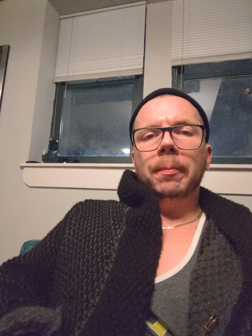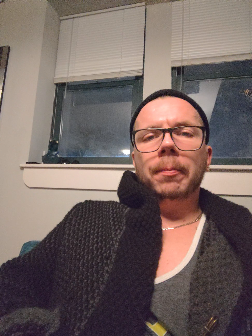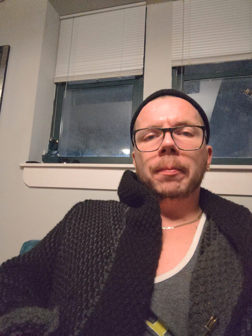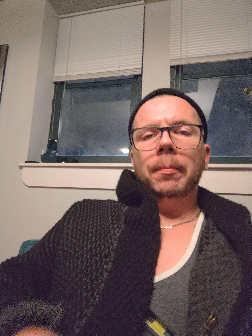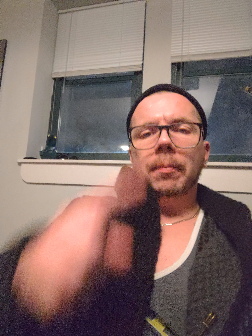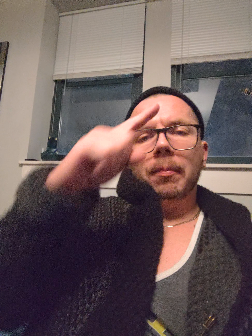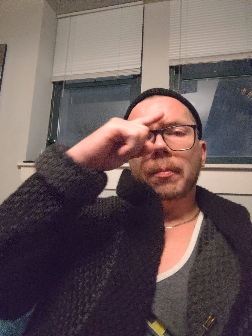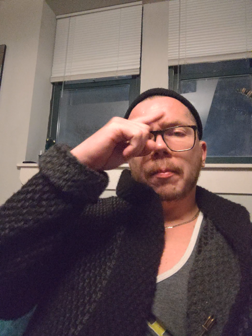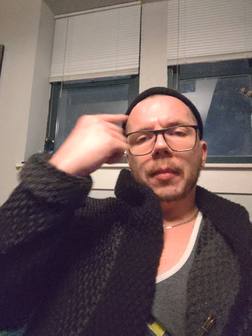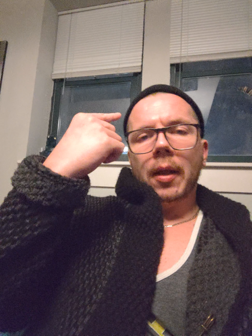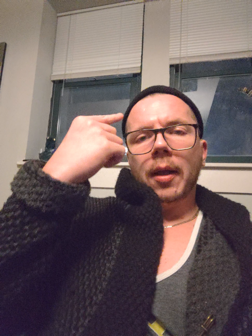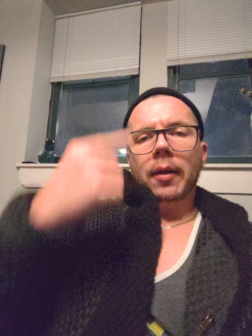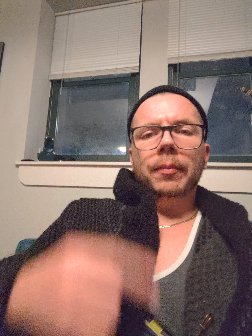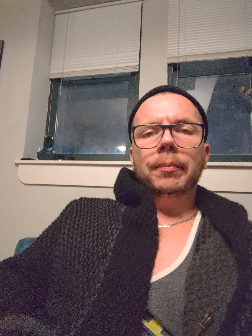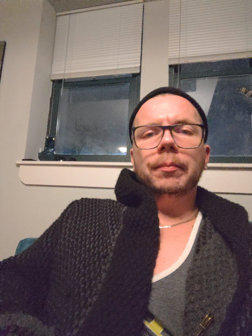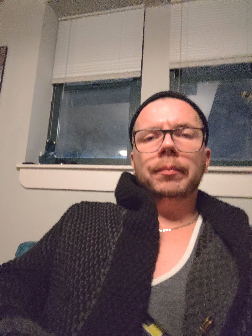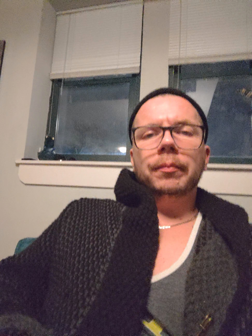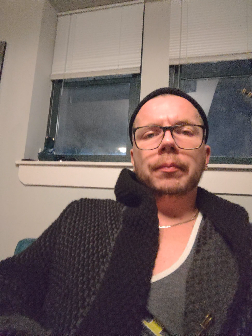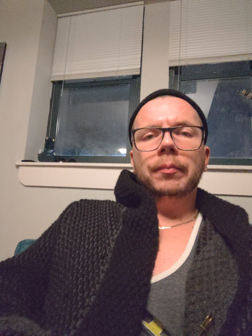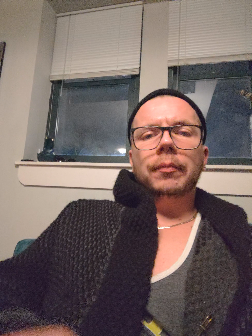black